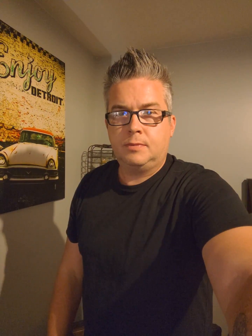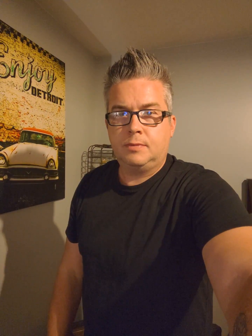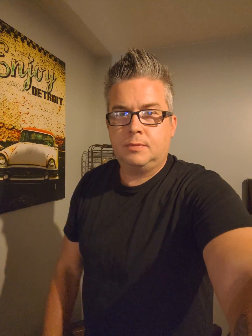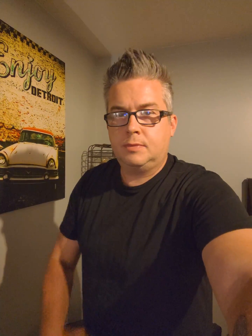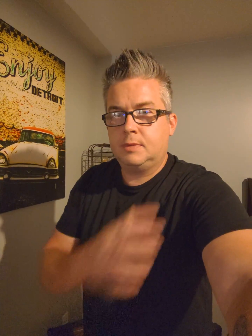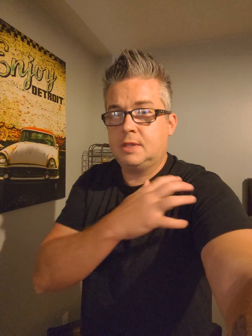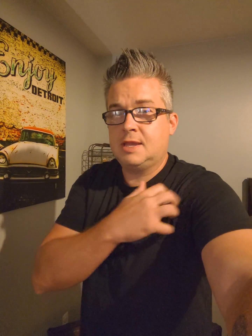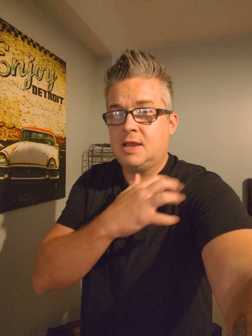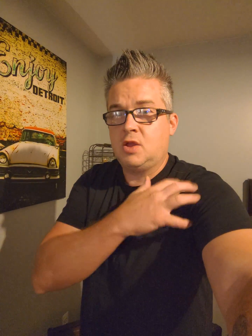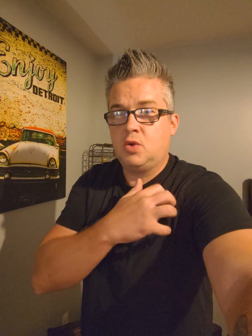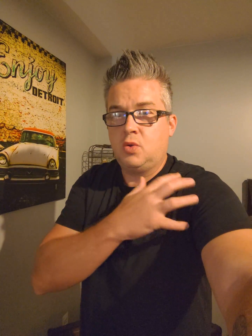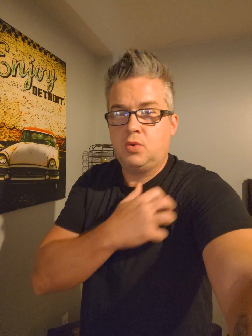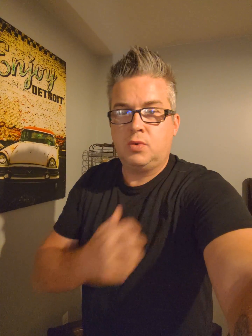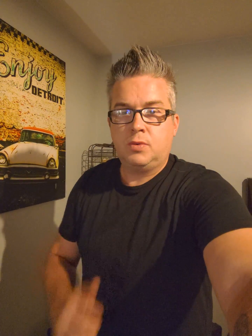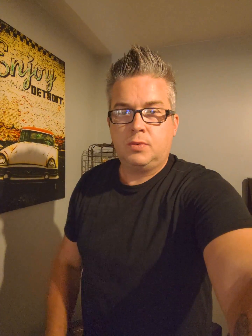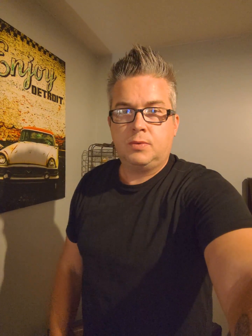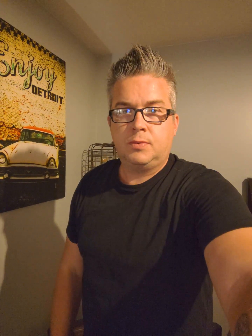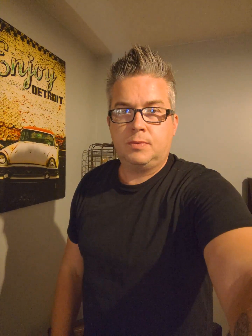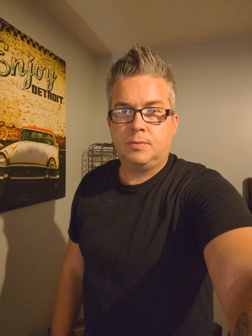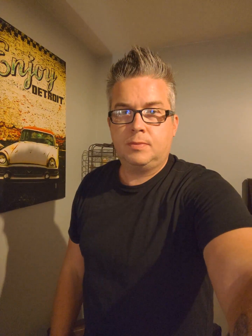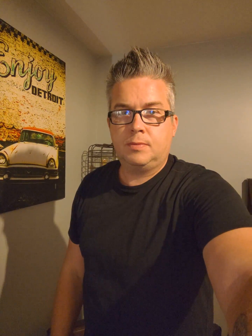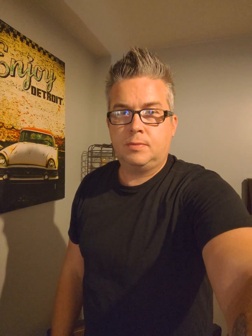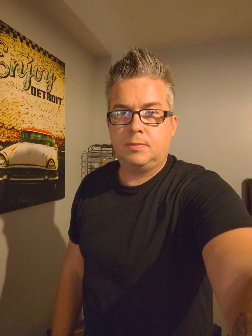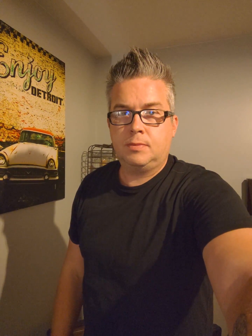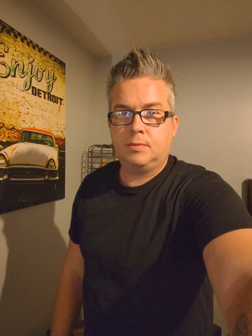bear